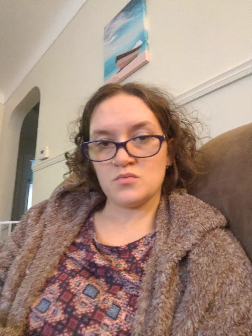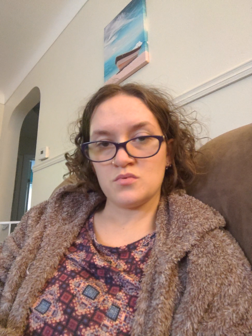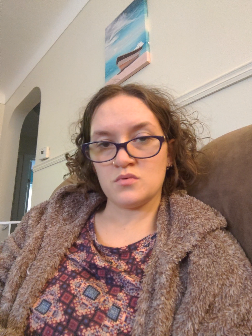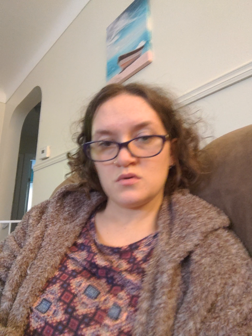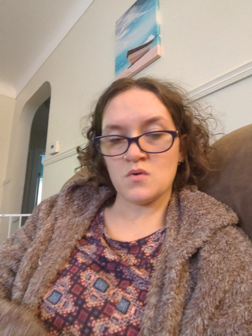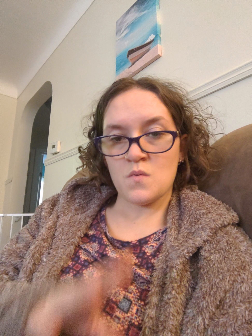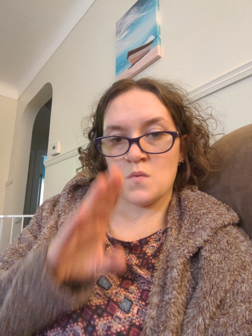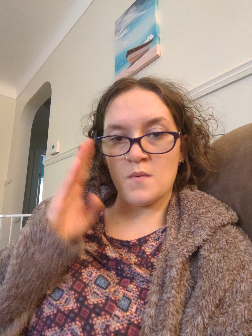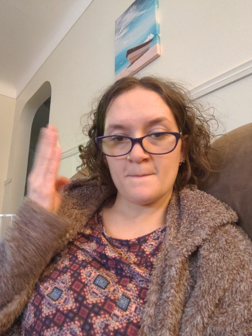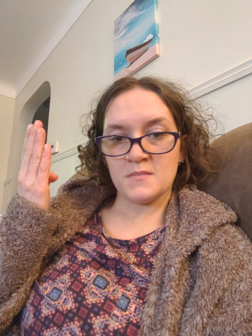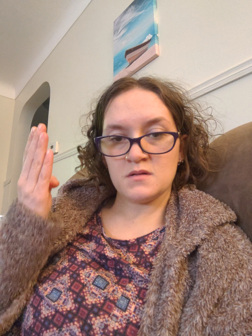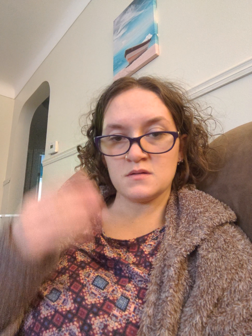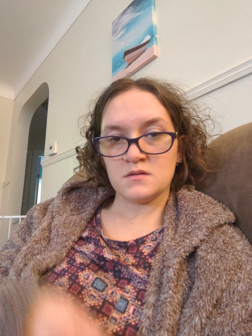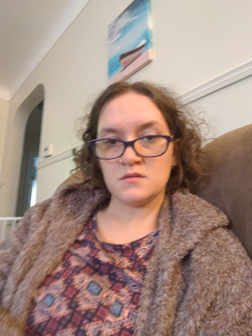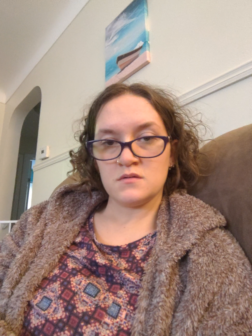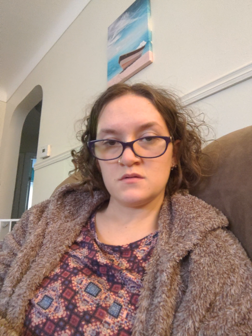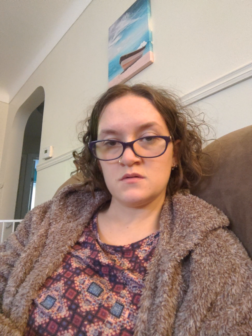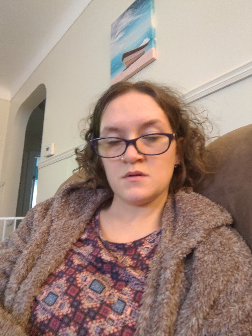open